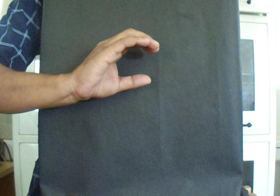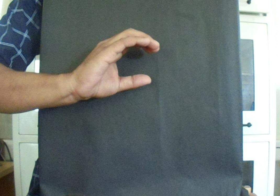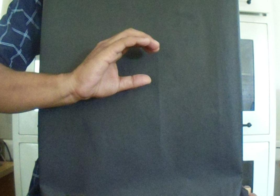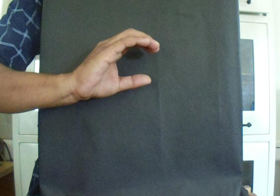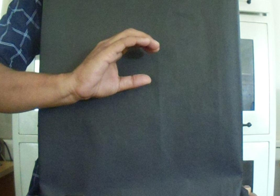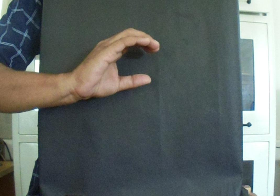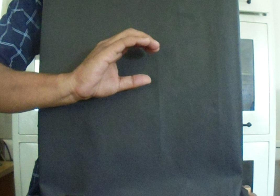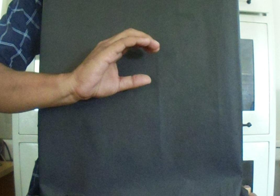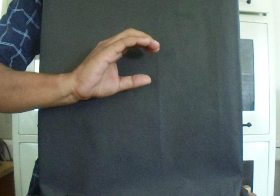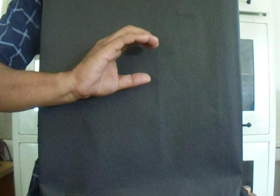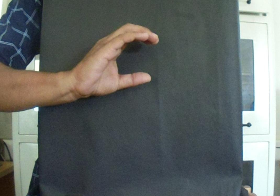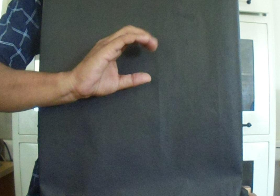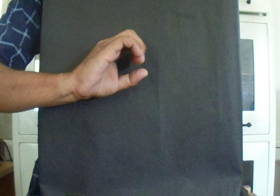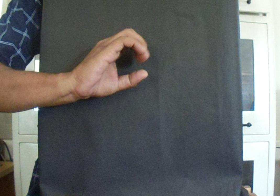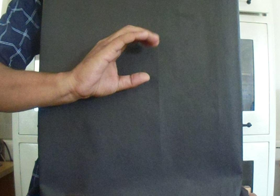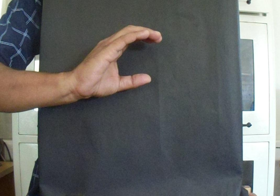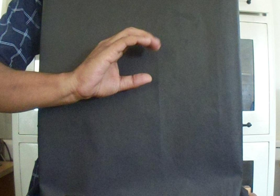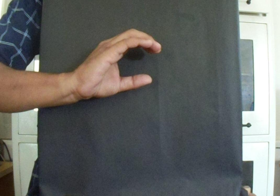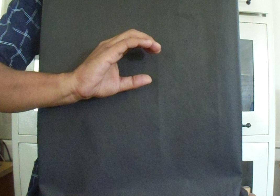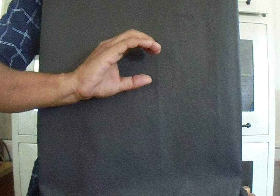pain